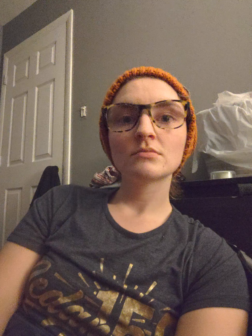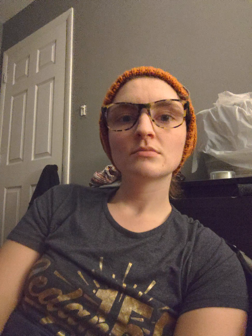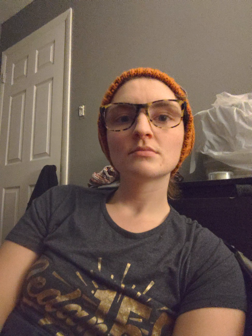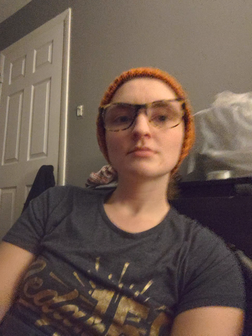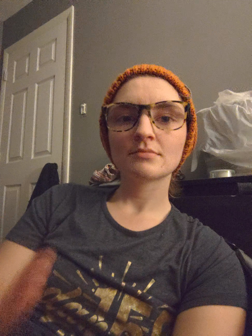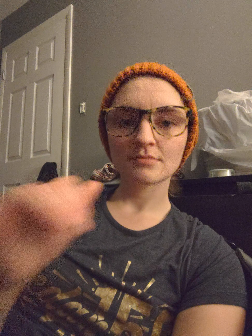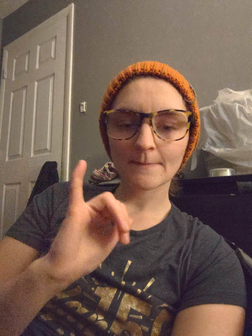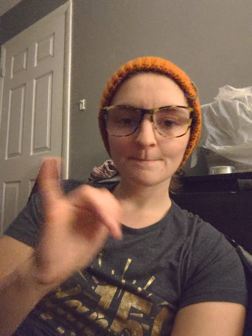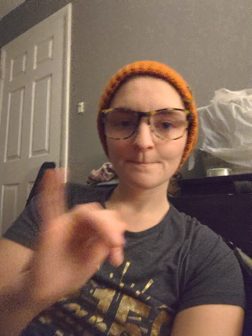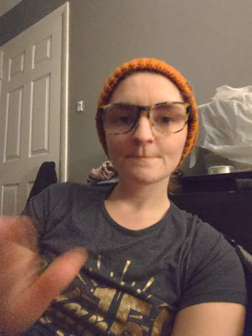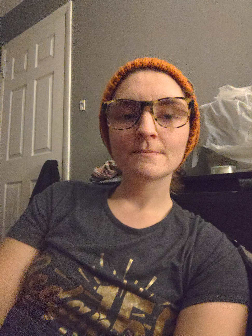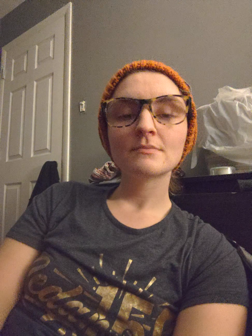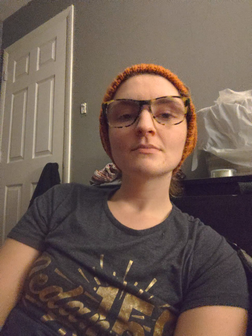same